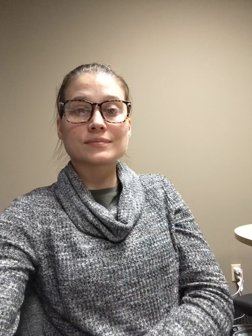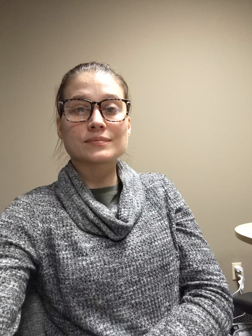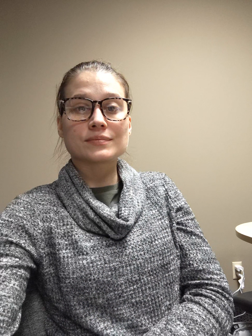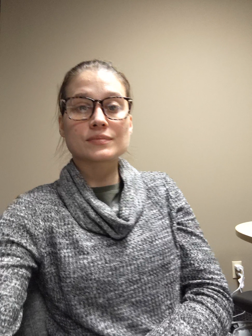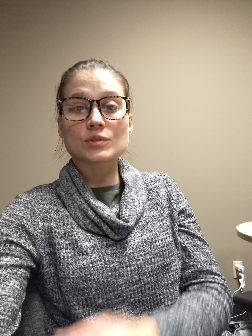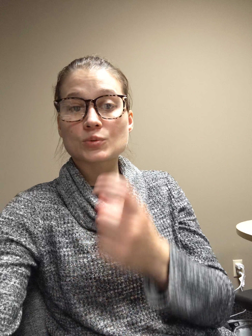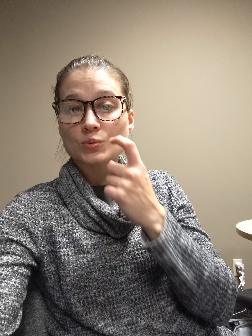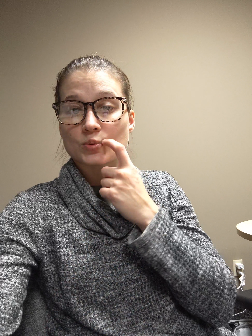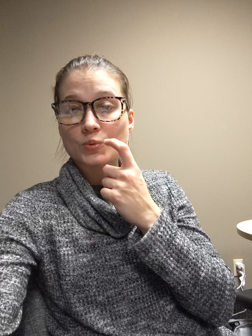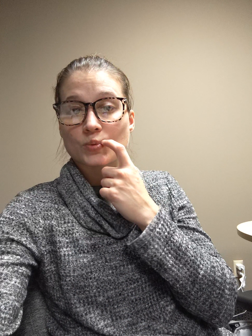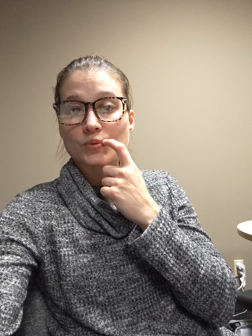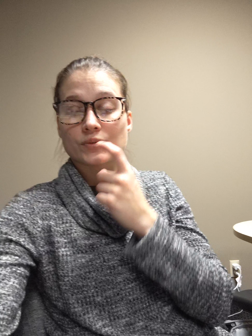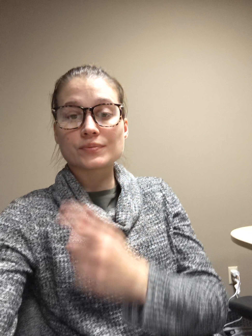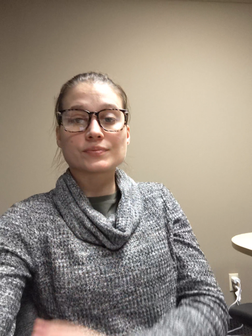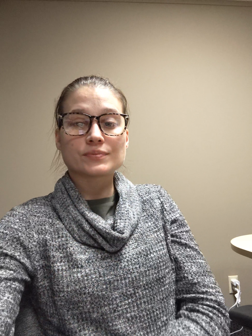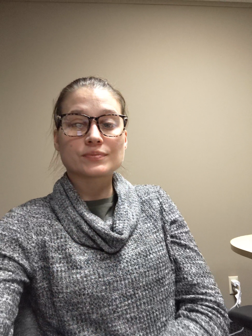tooth